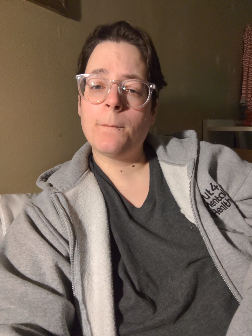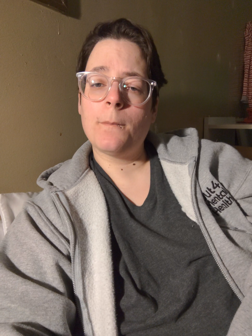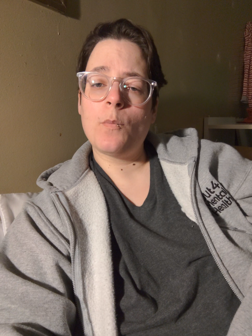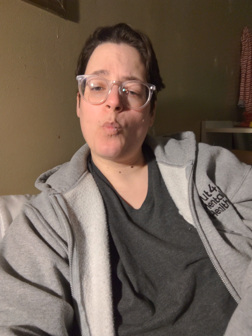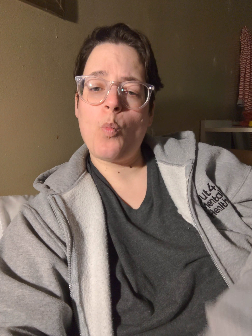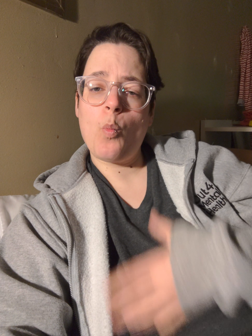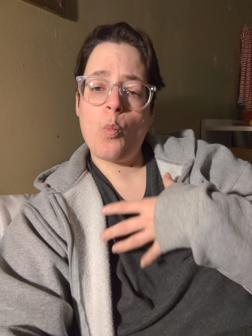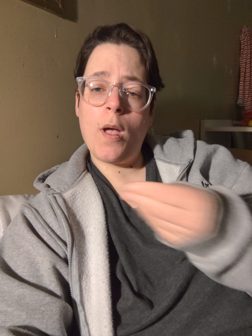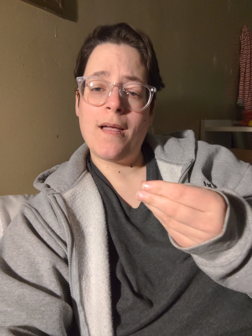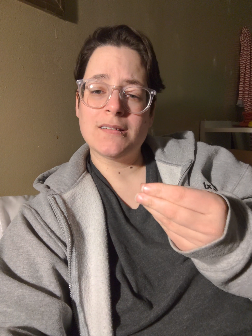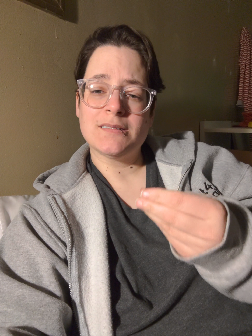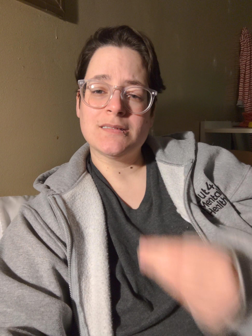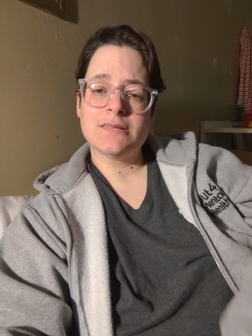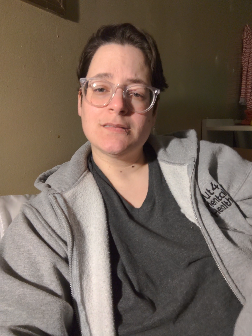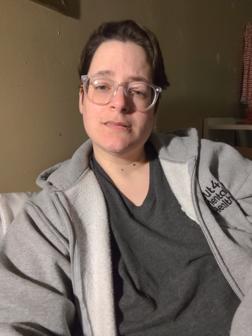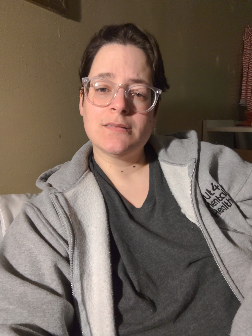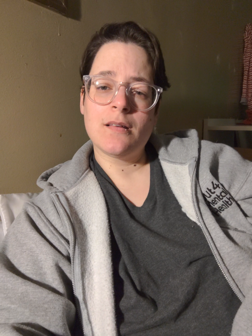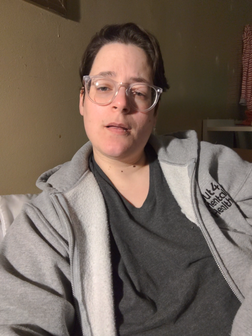white